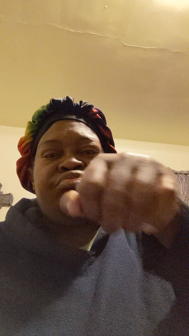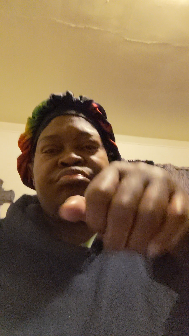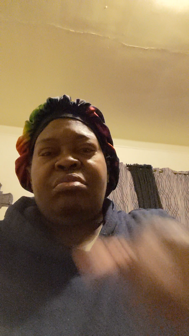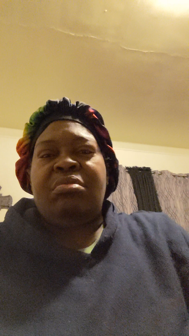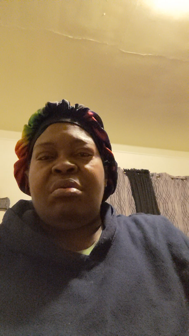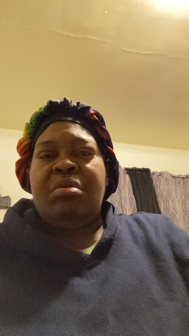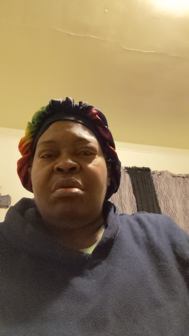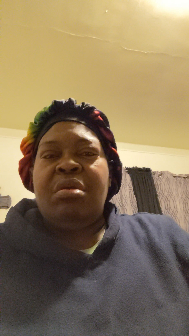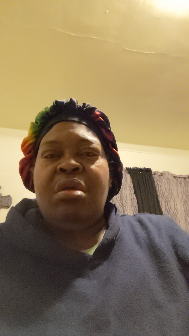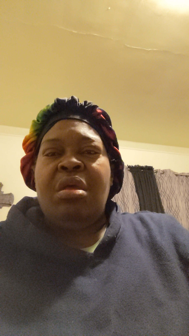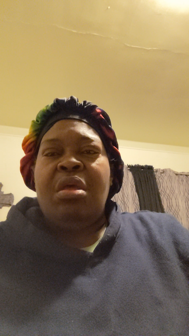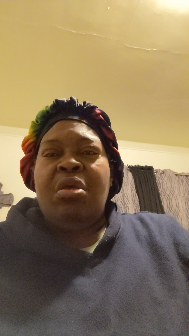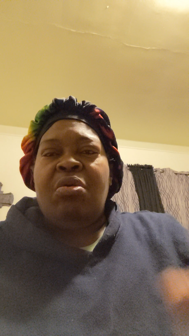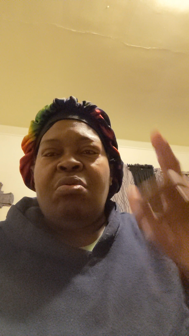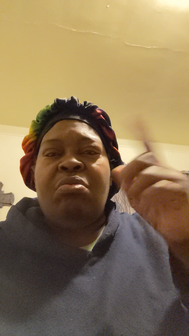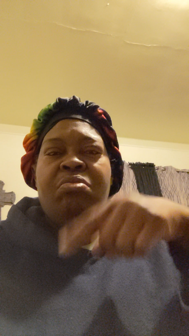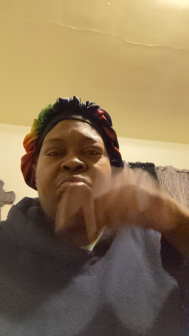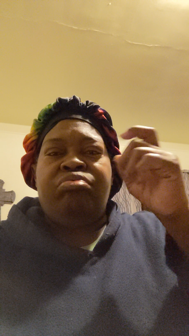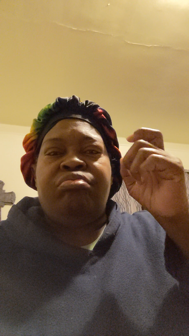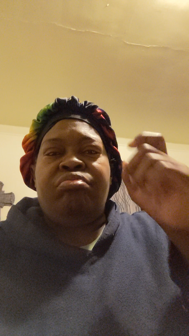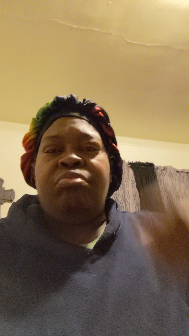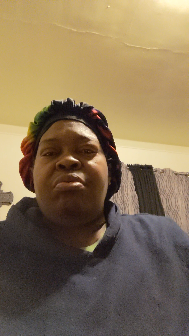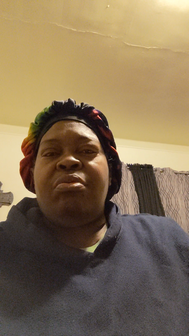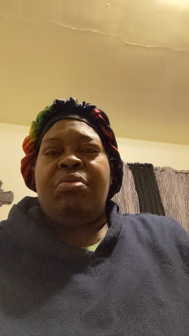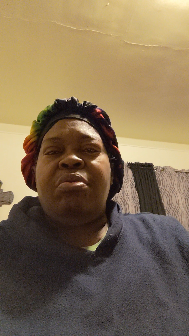rip